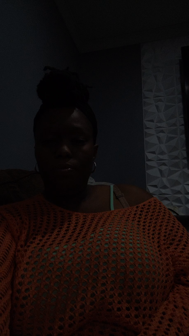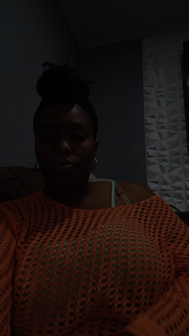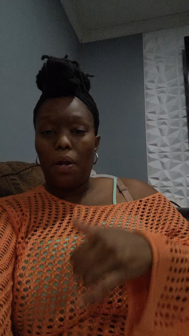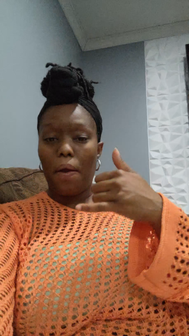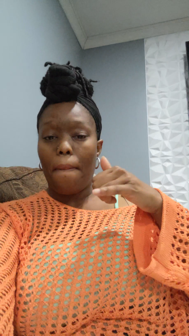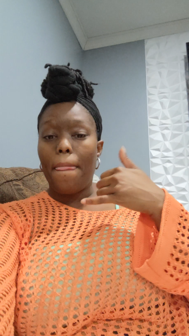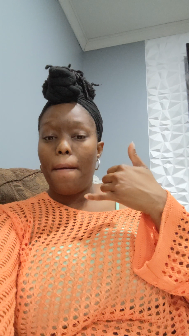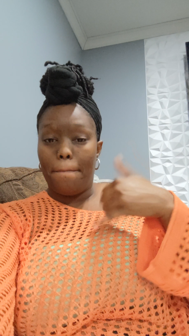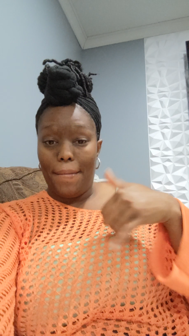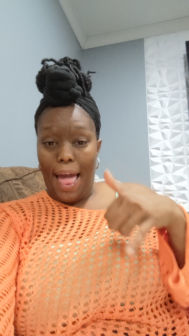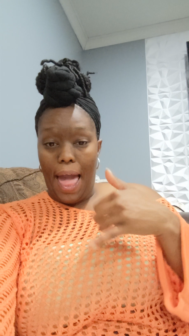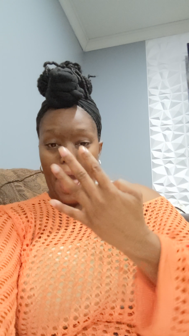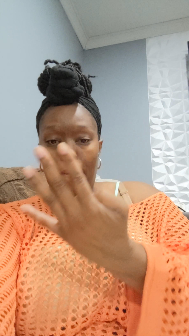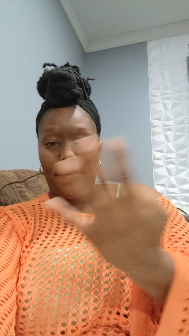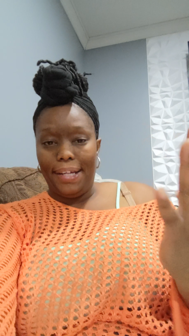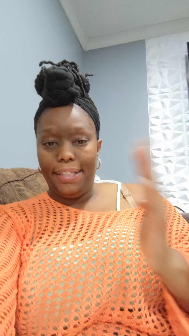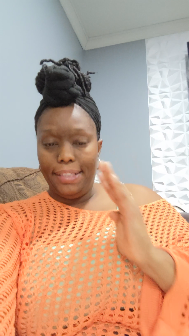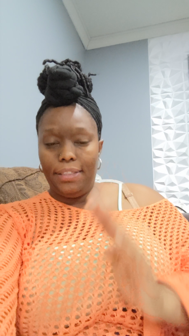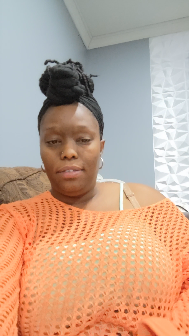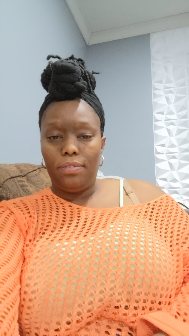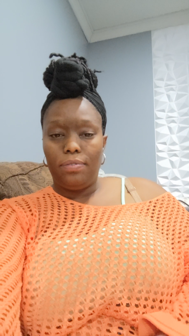playpen